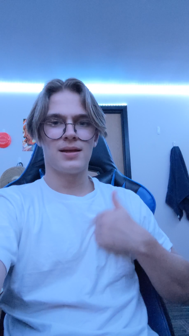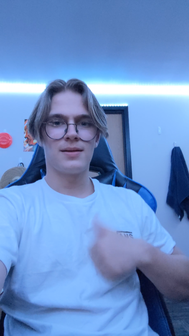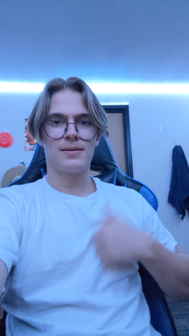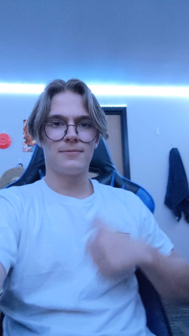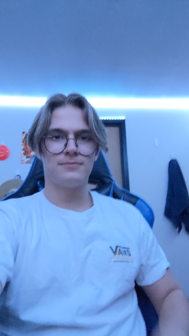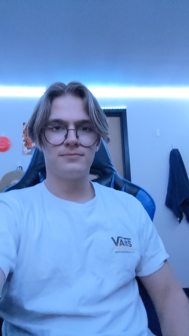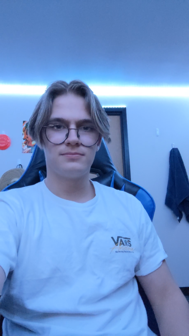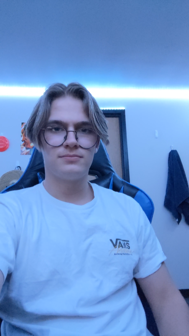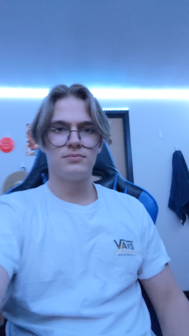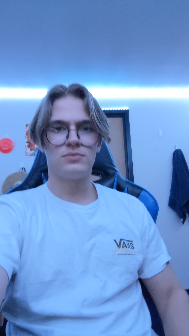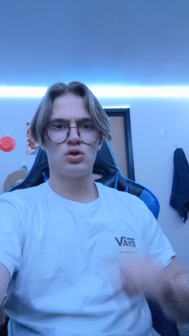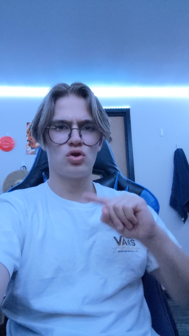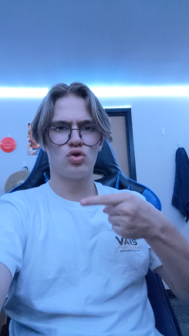hurt